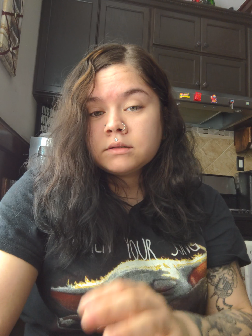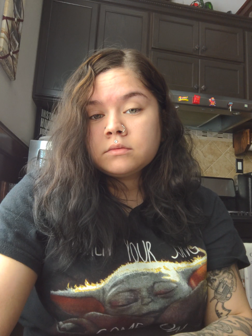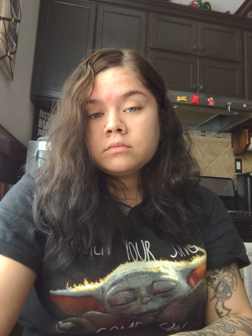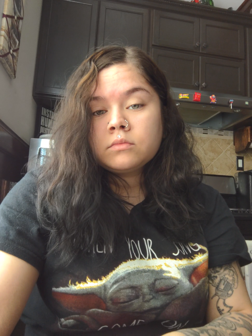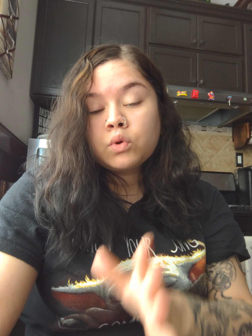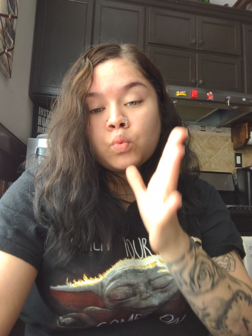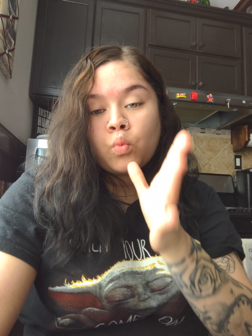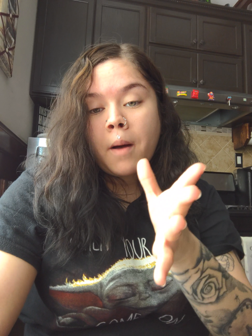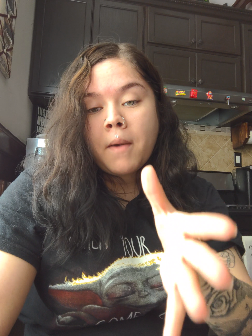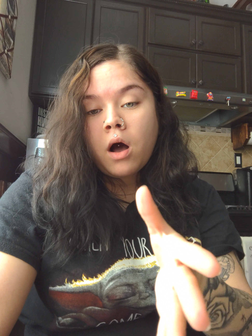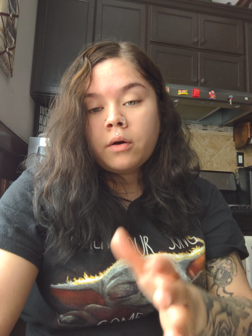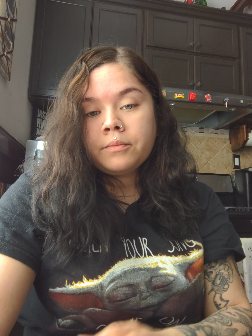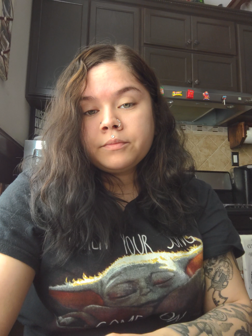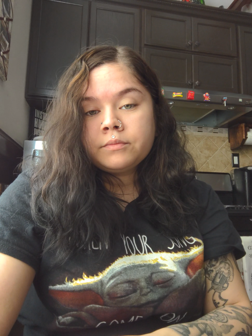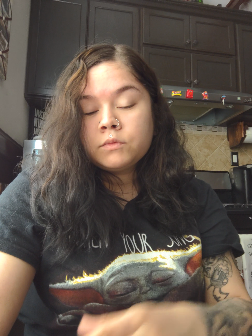grandma